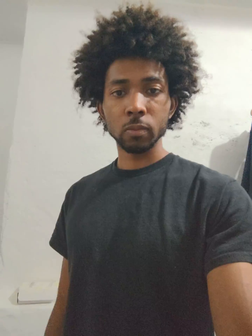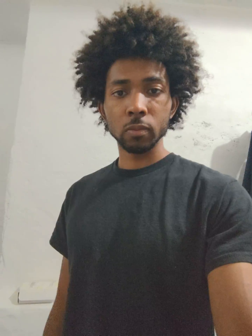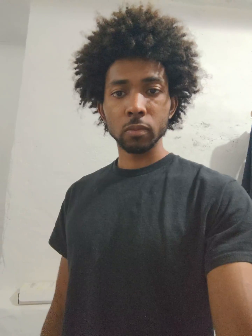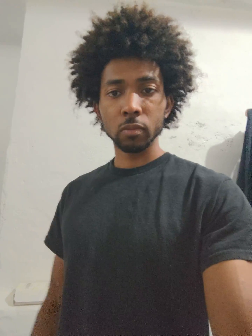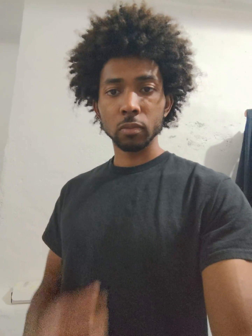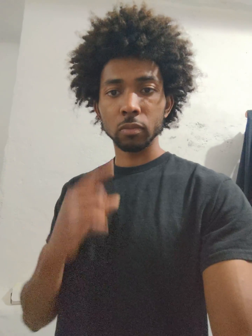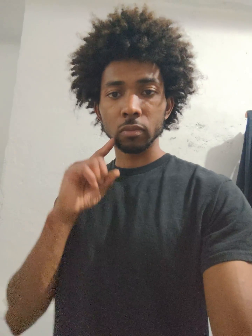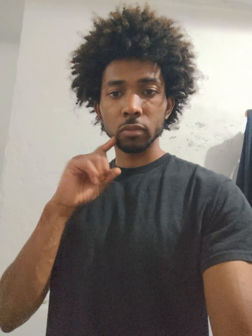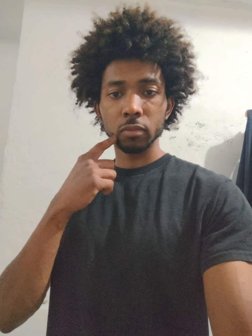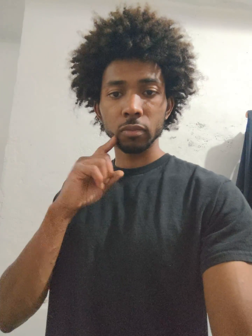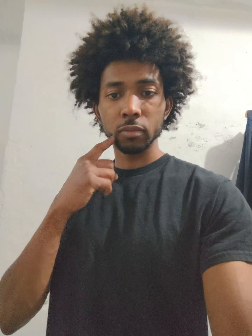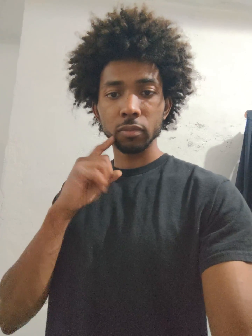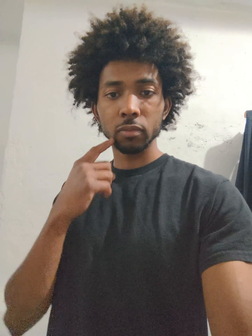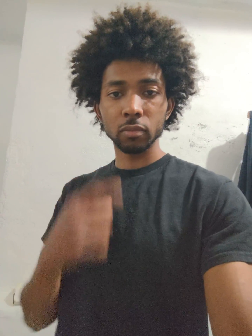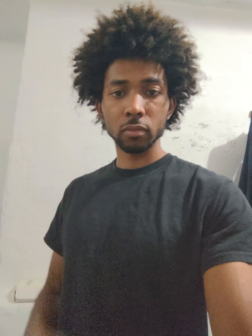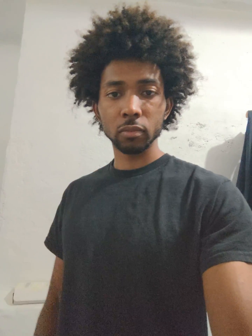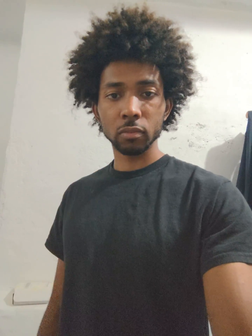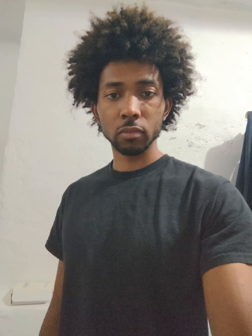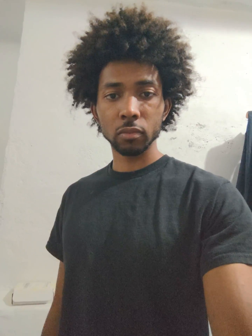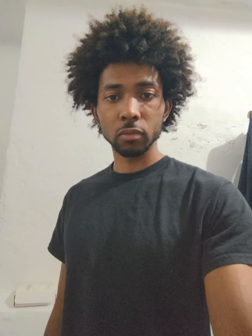candy